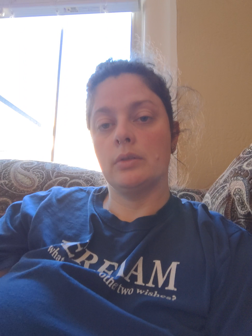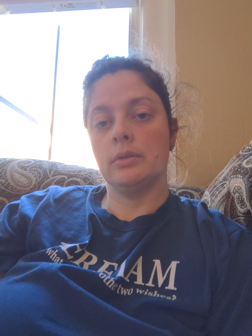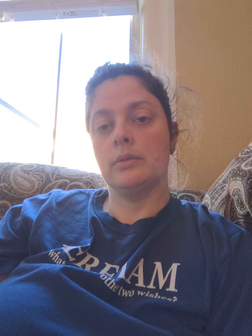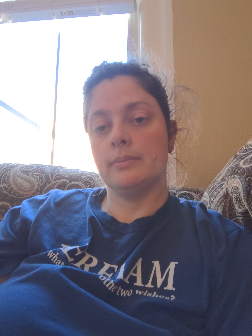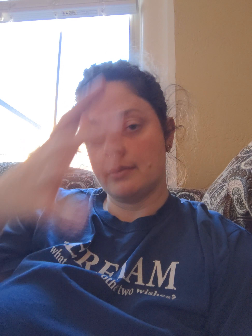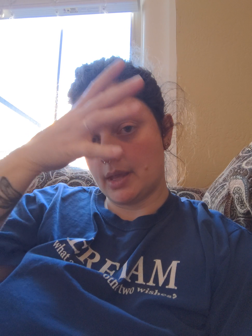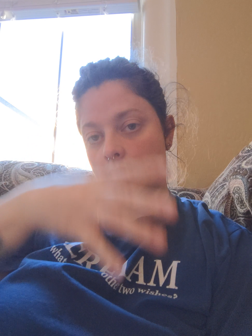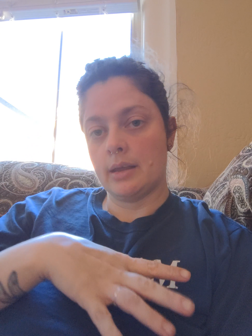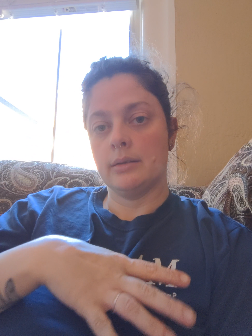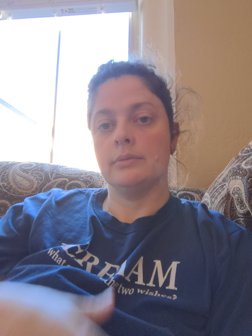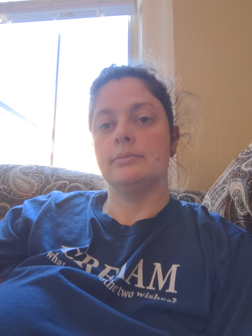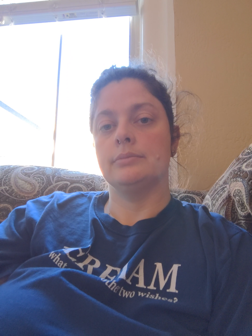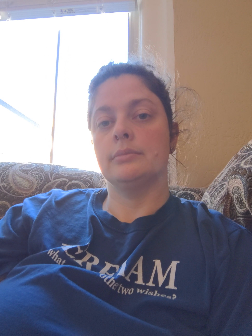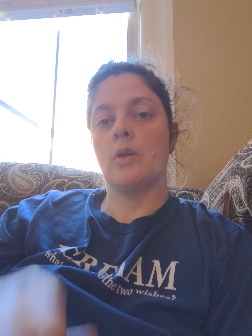man